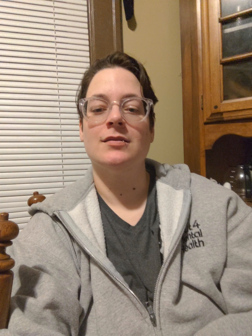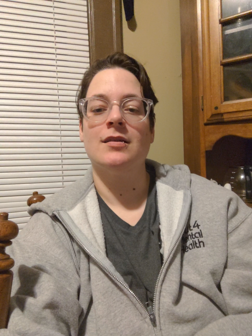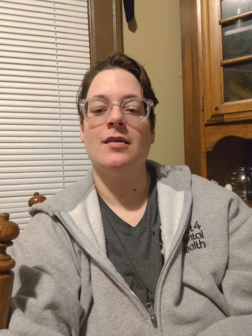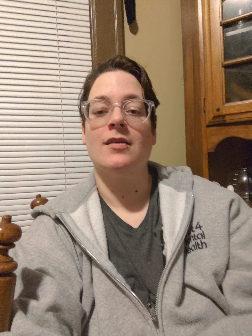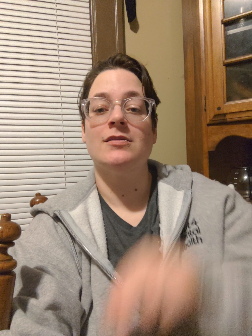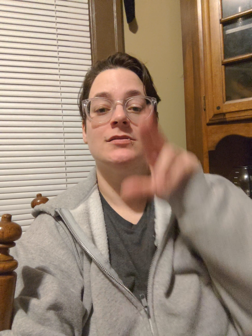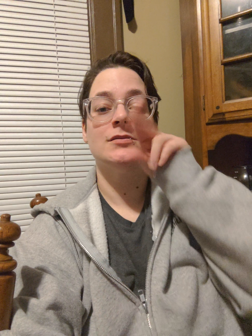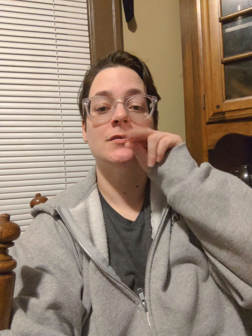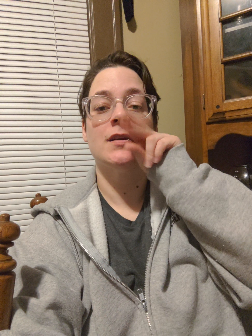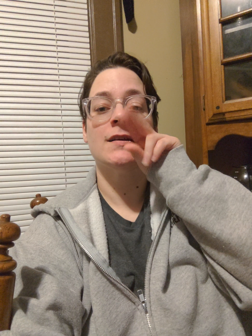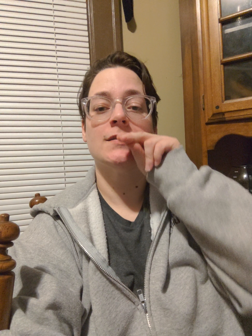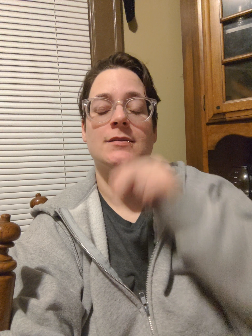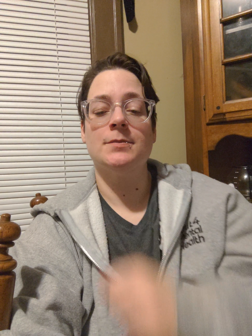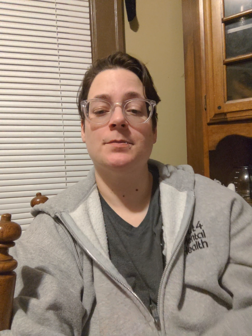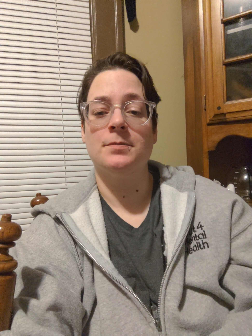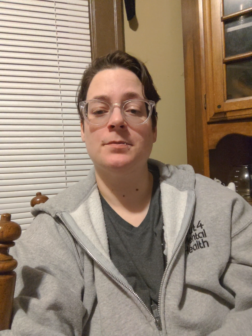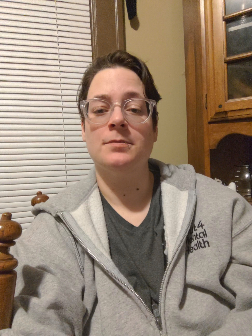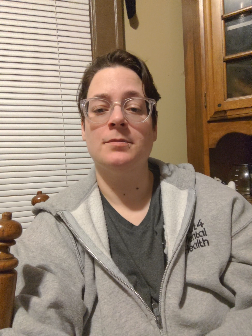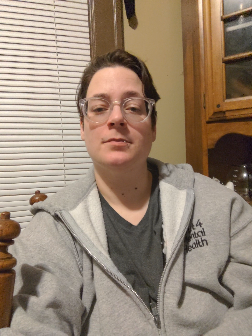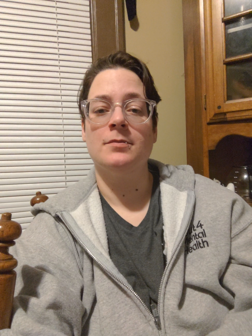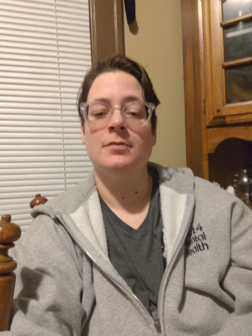duck